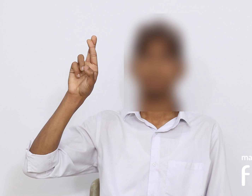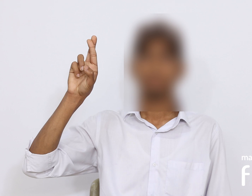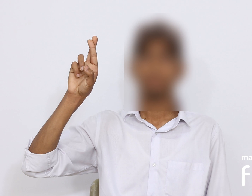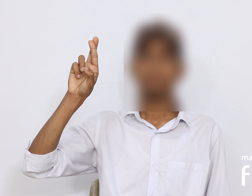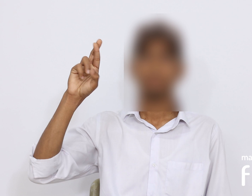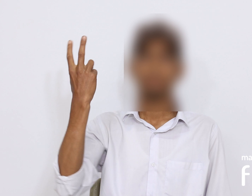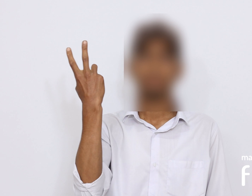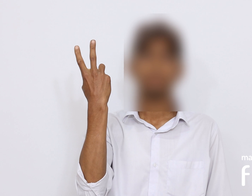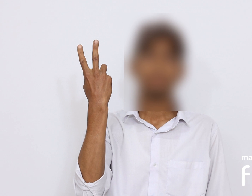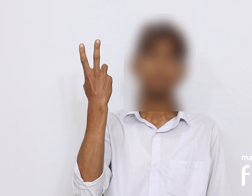ڑ